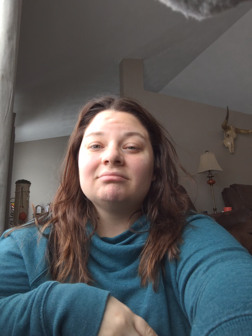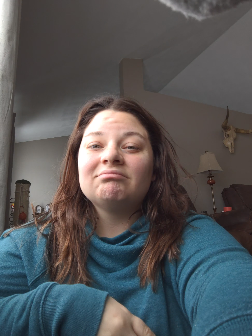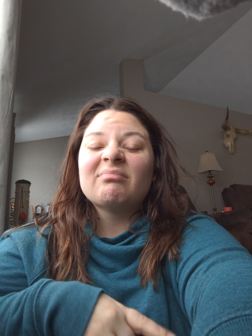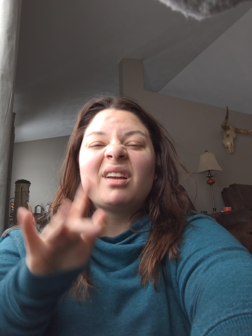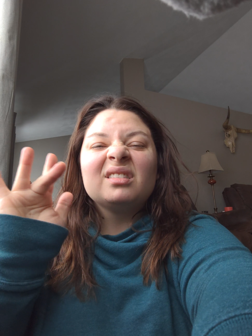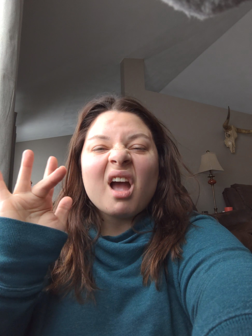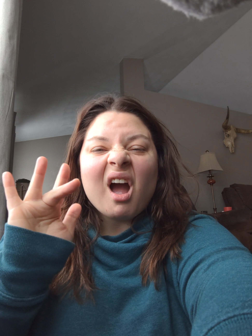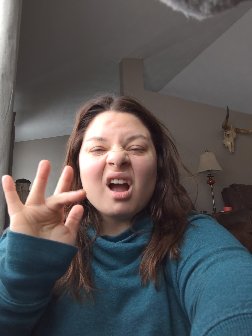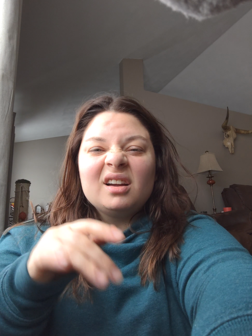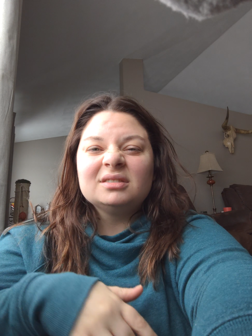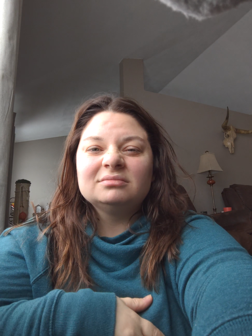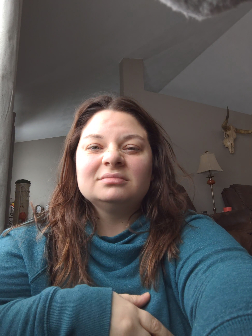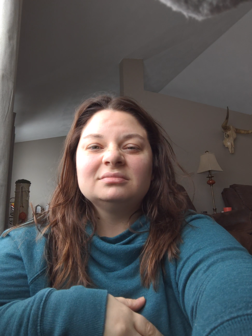yucky